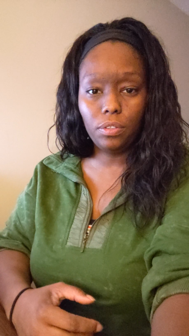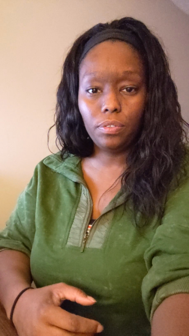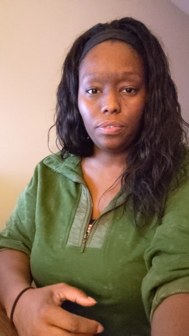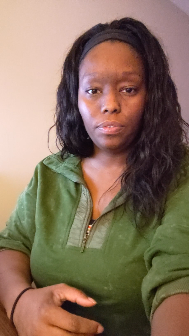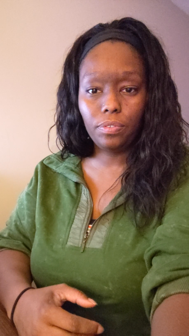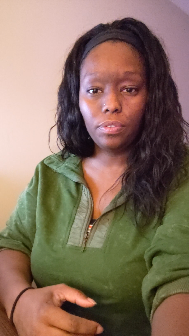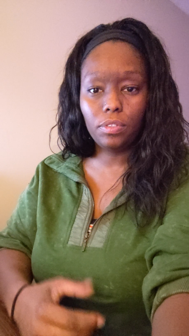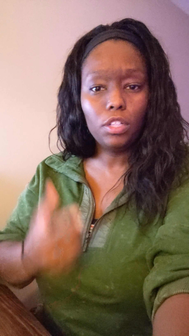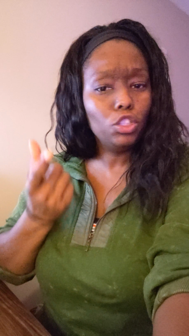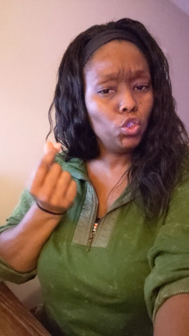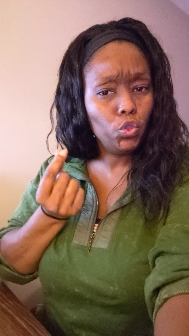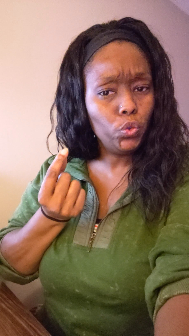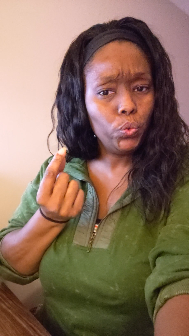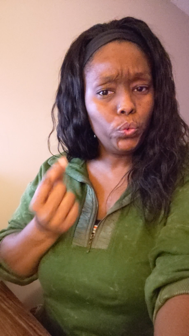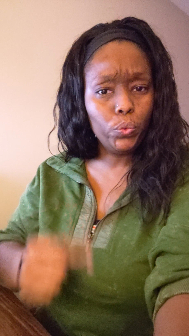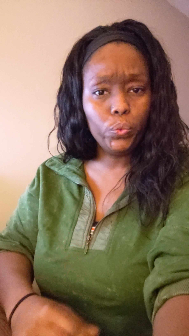do